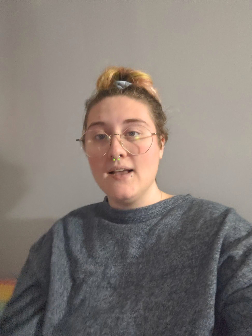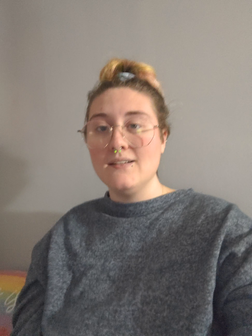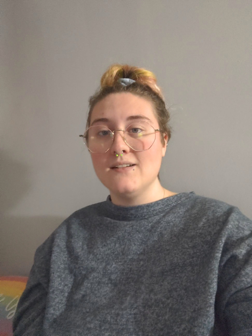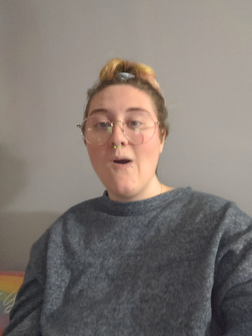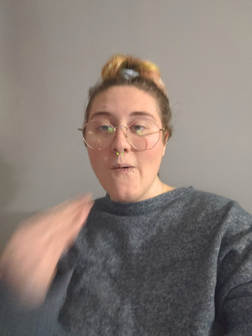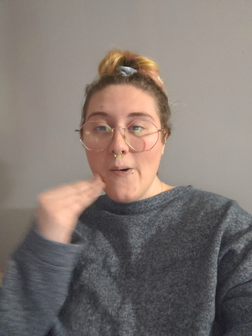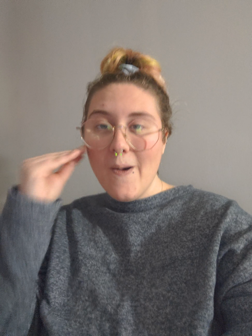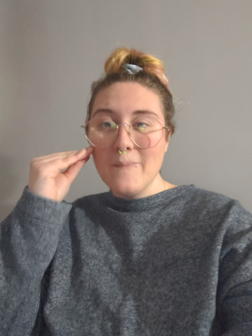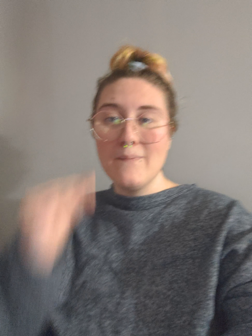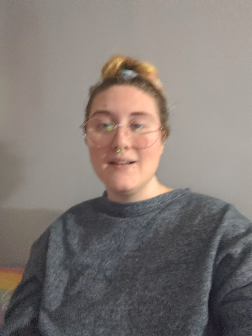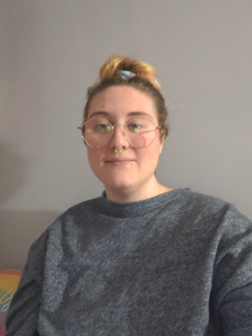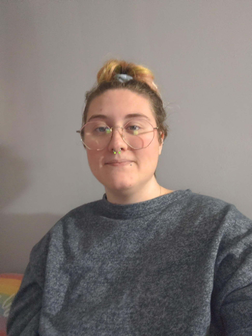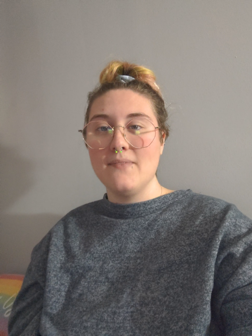home